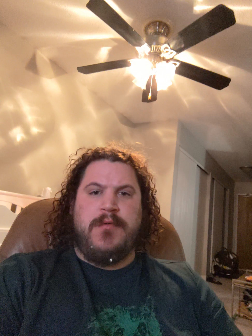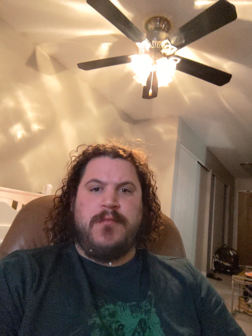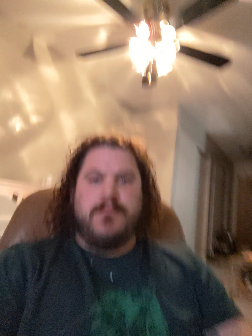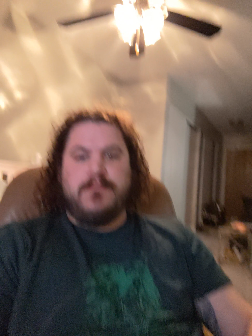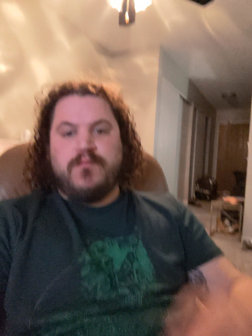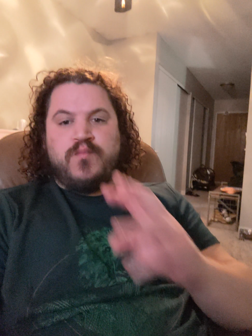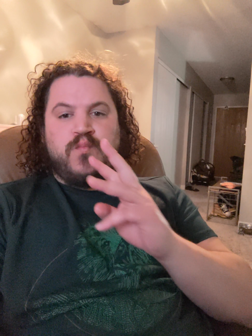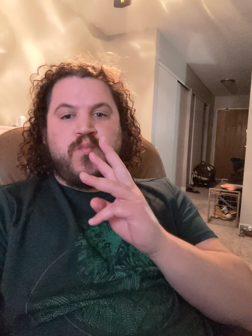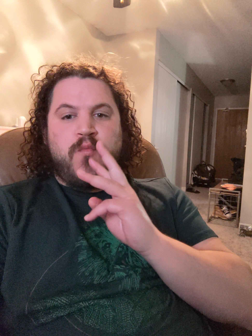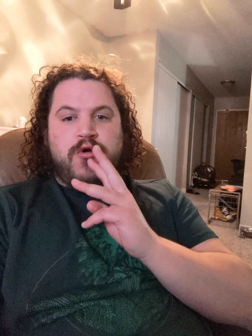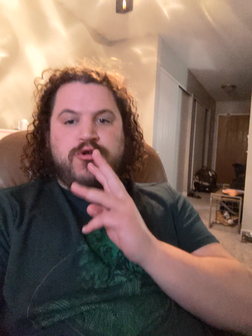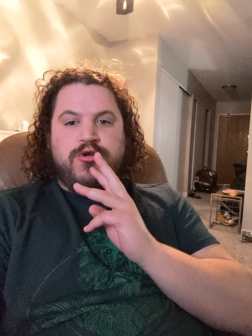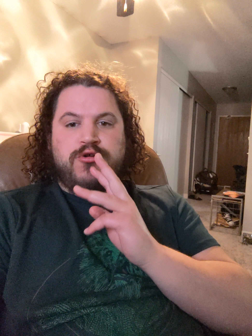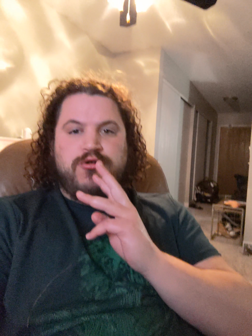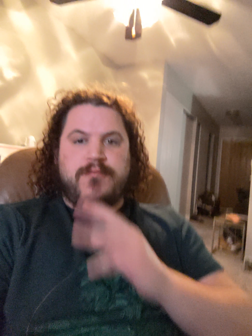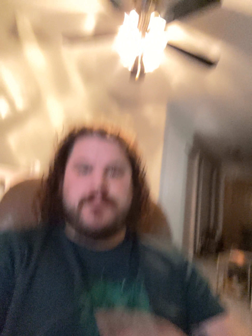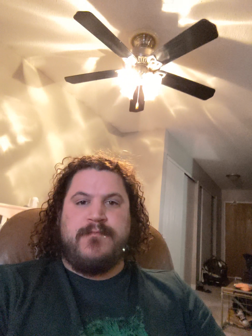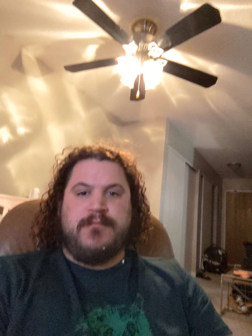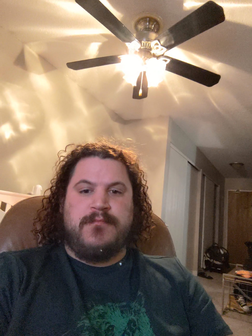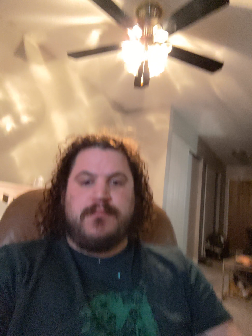water